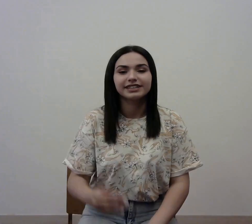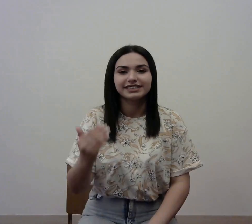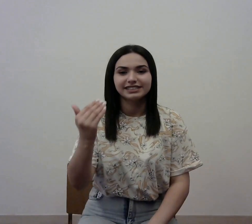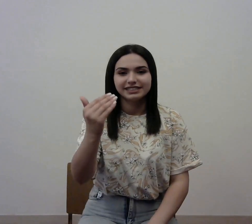siz